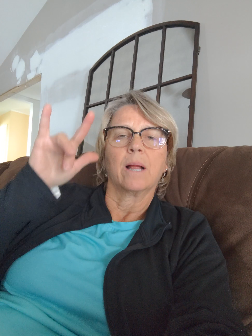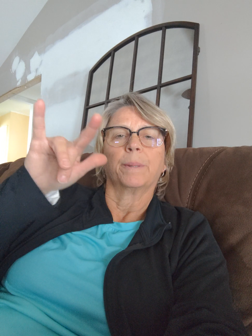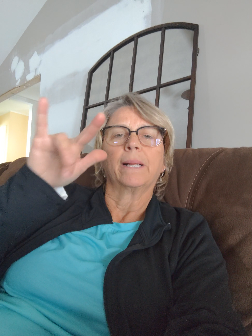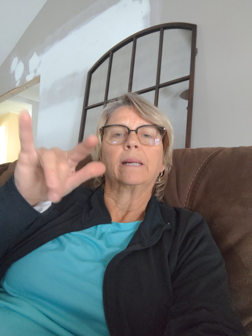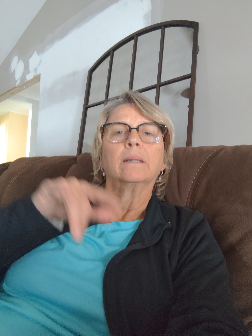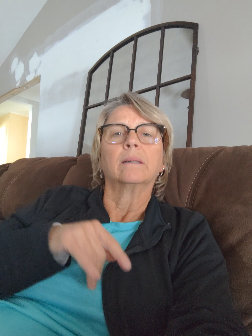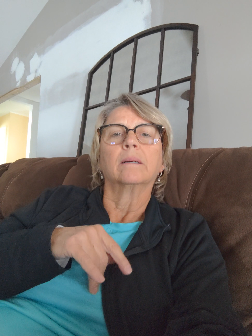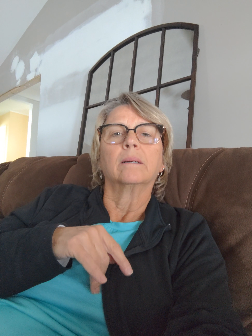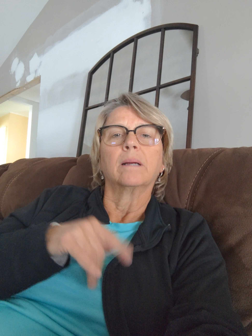airplane